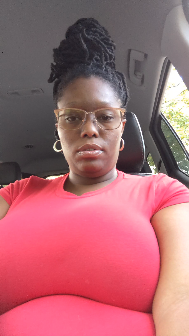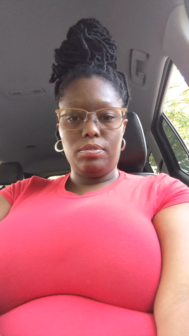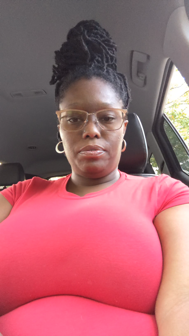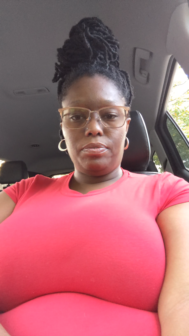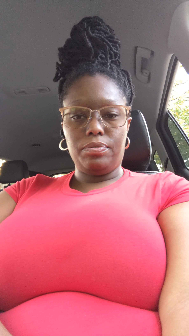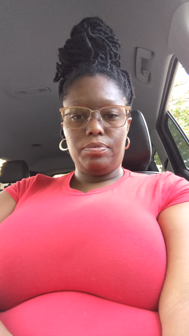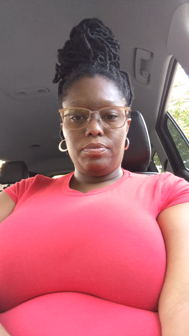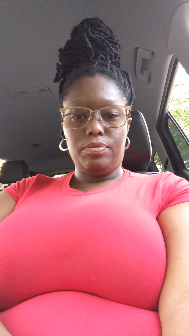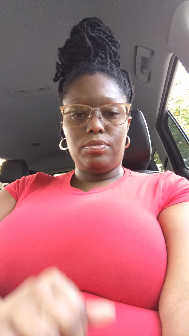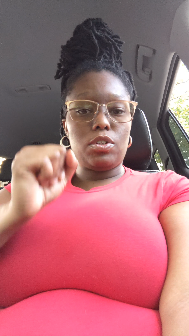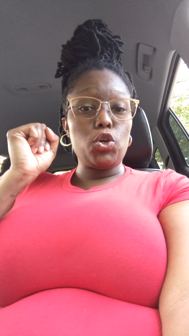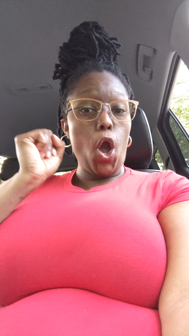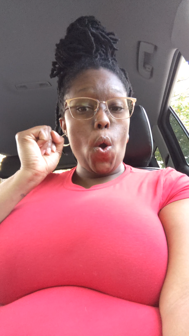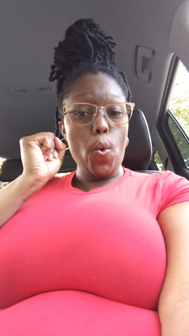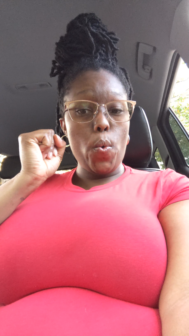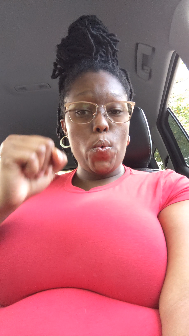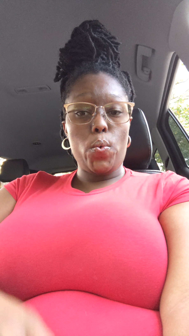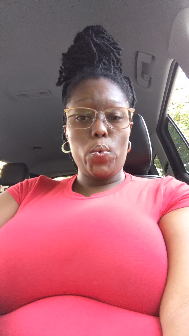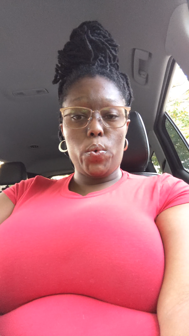cold